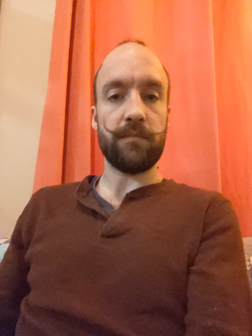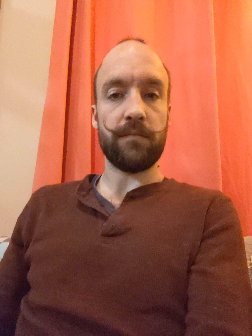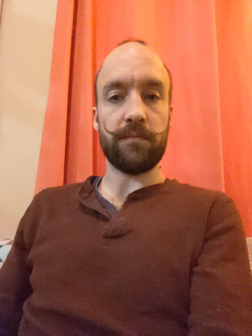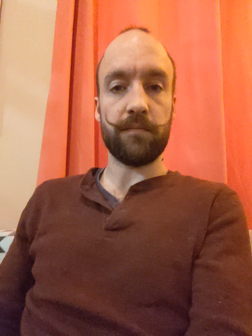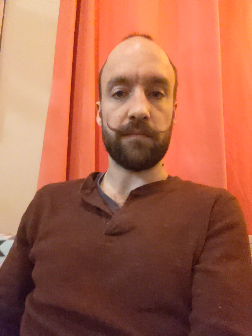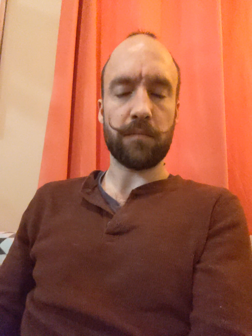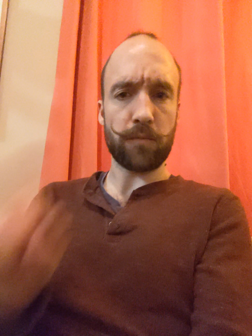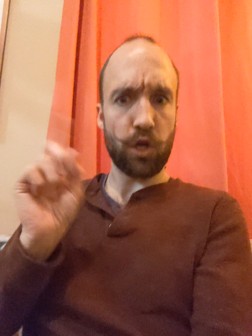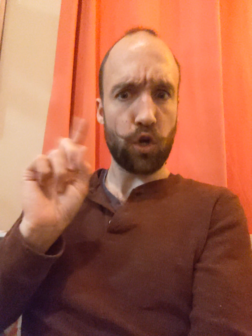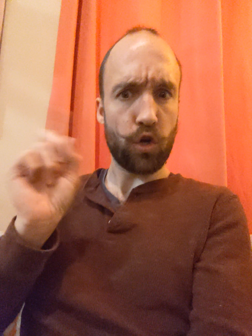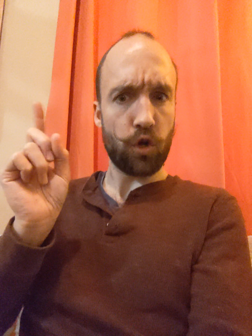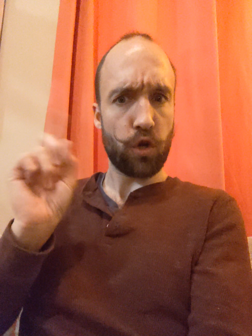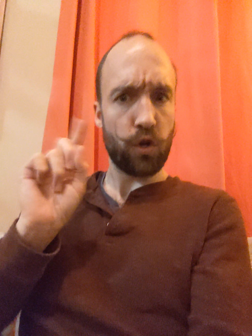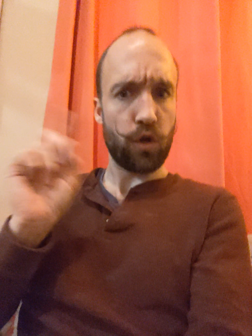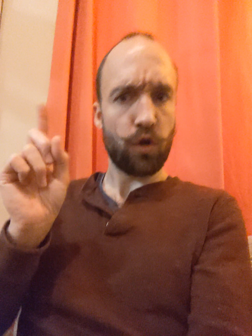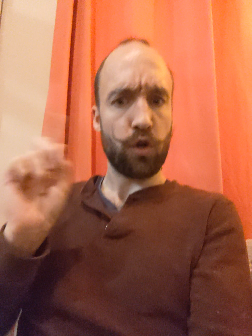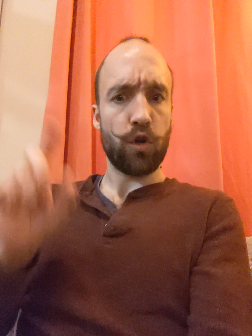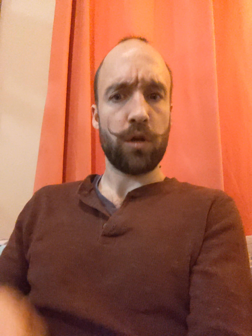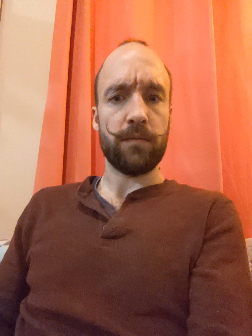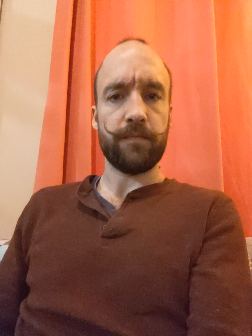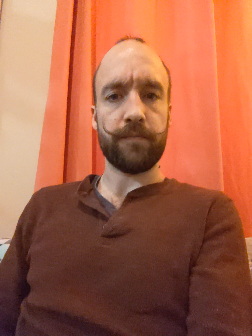where